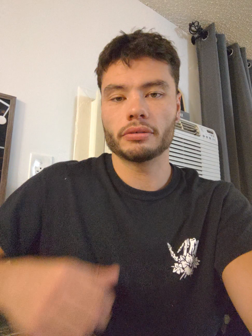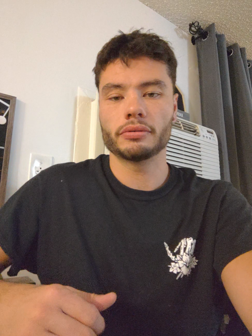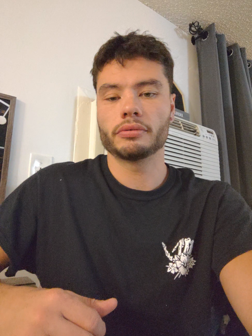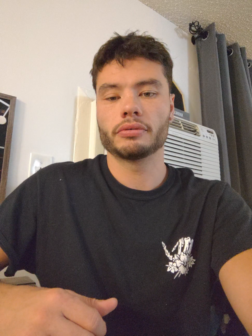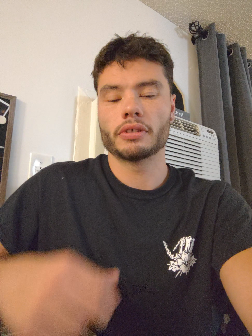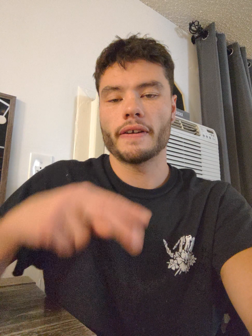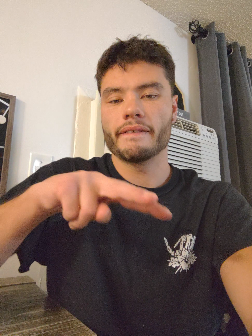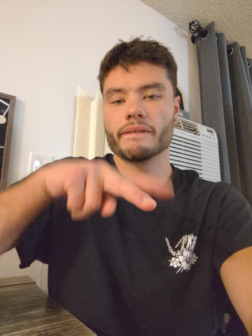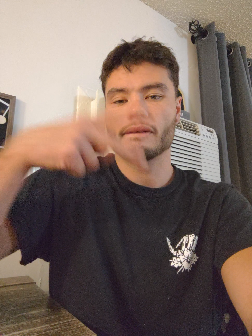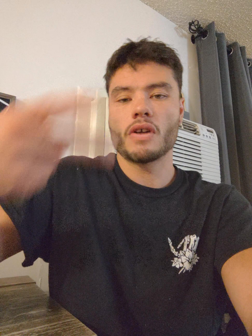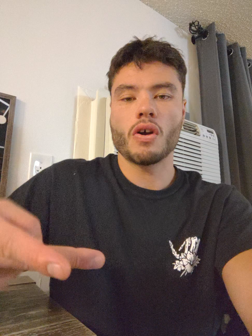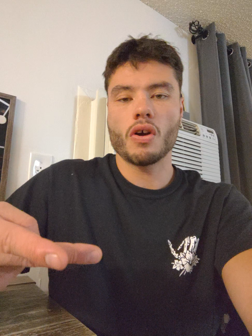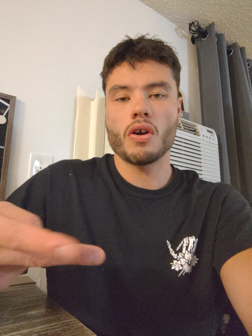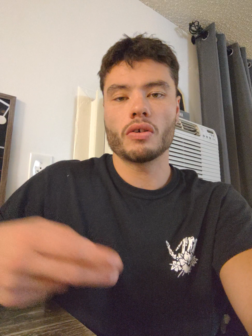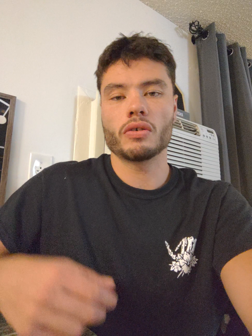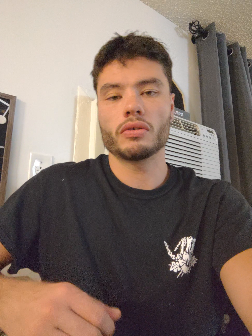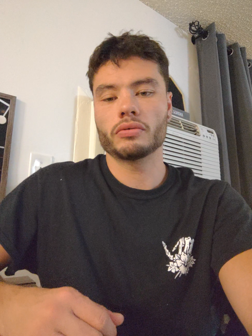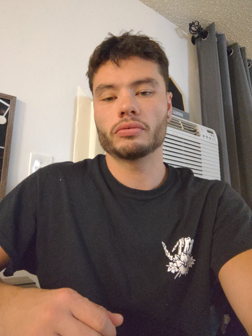fall